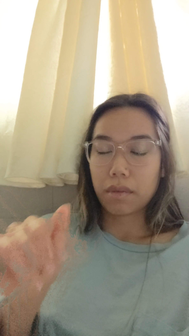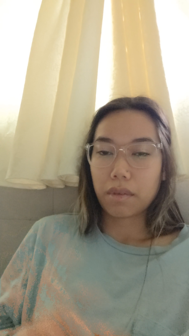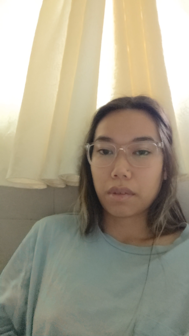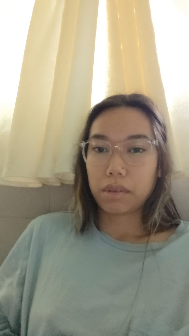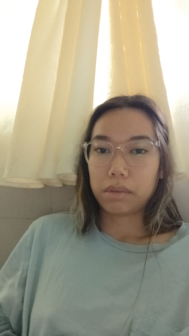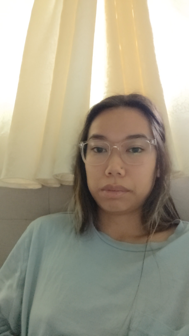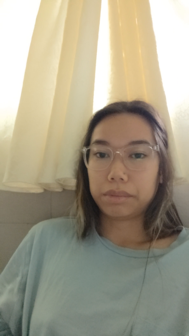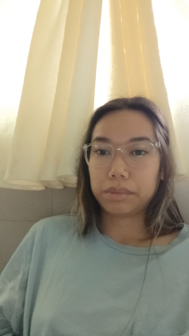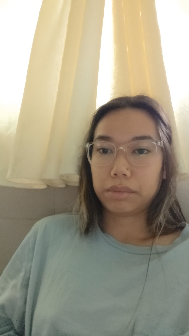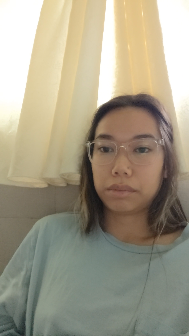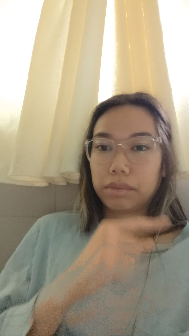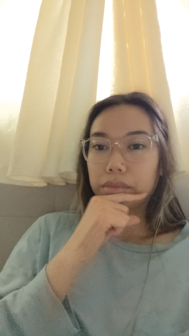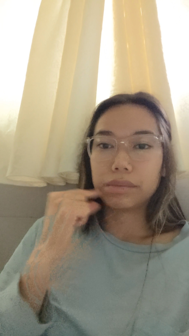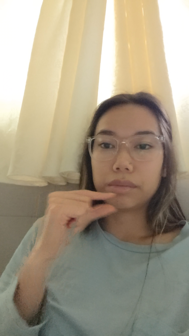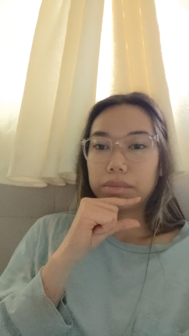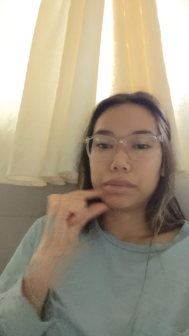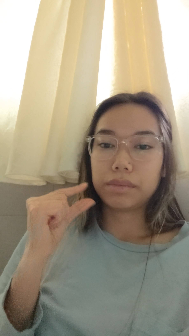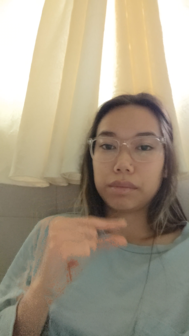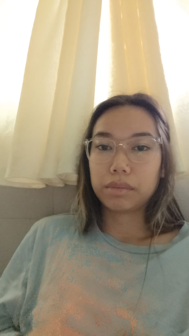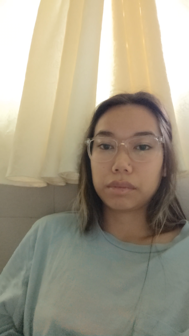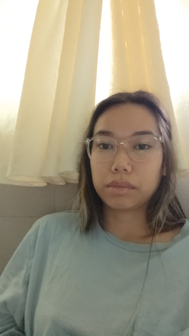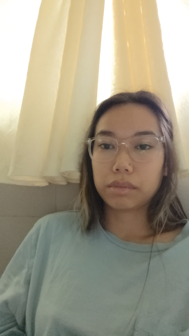glue